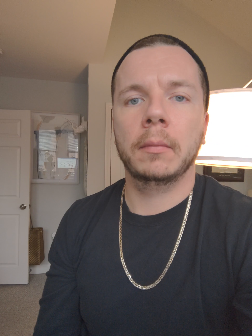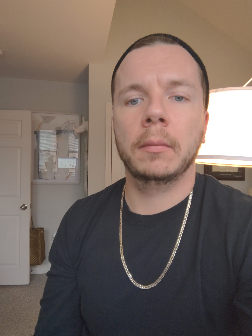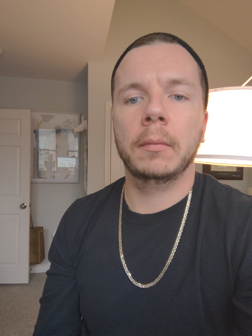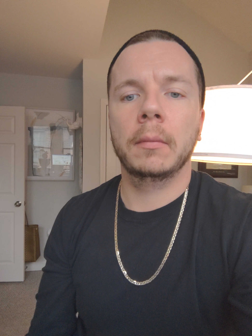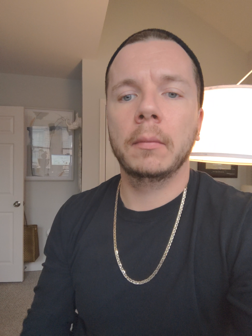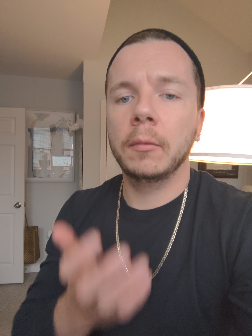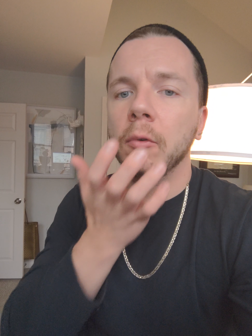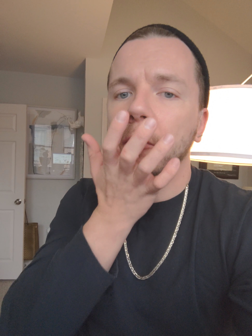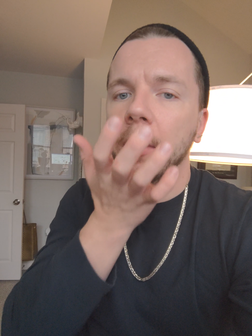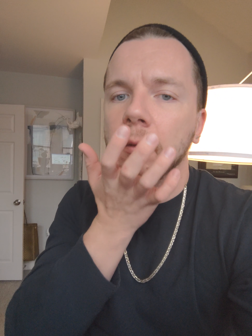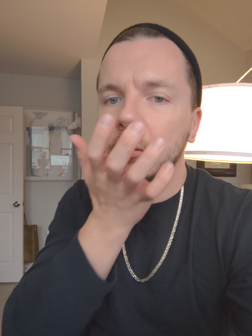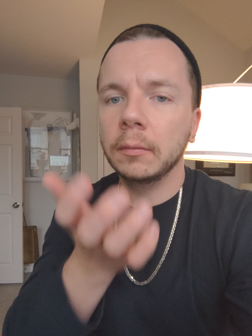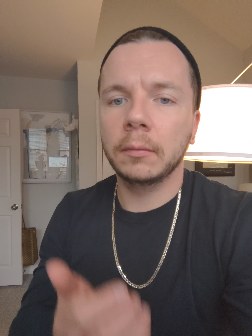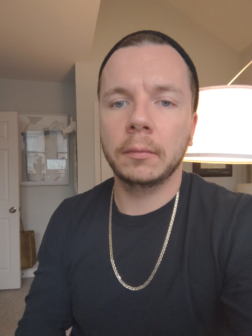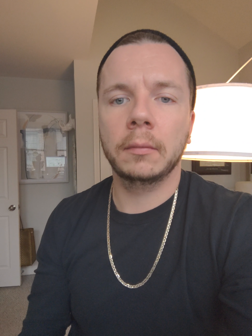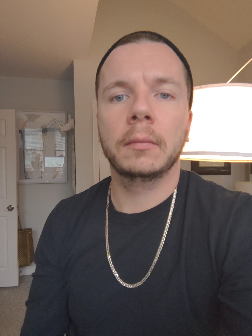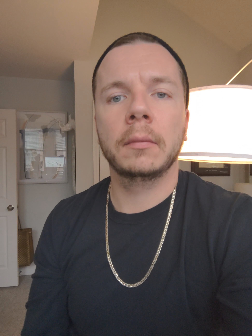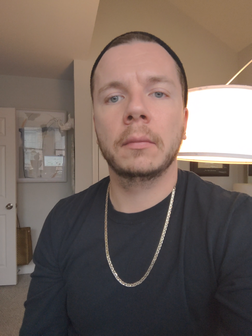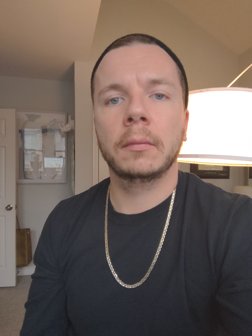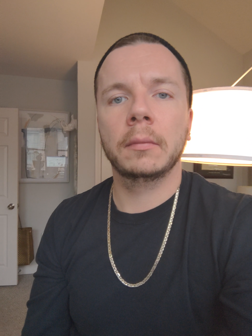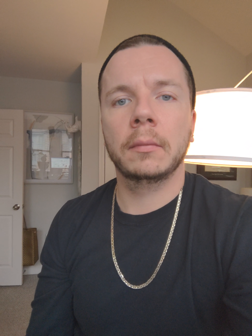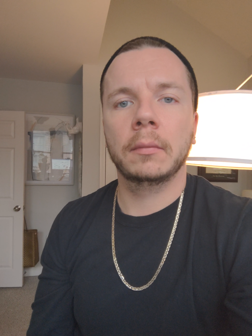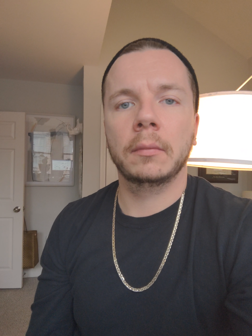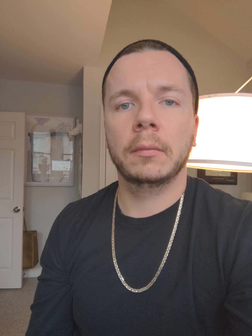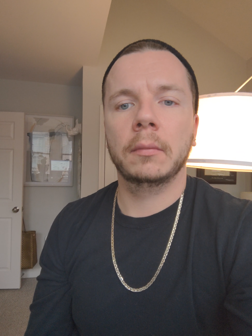grass